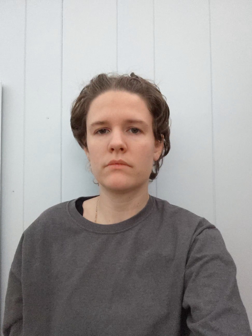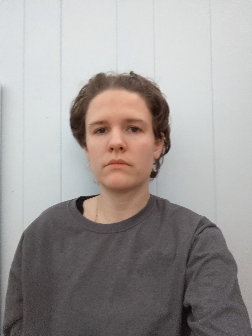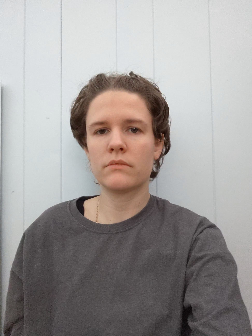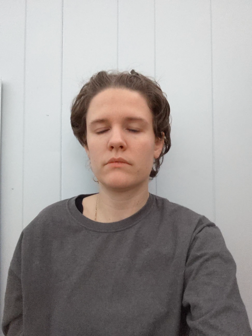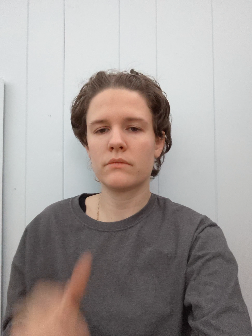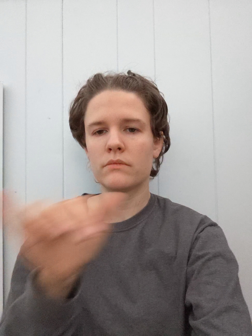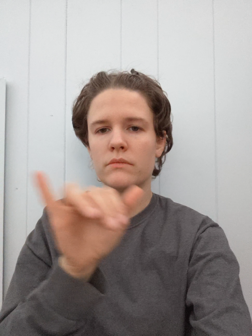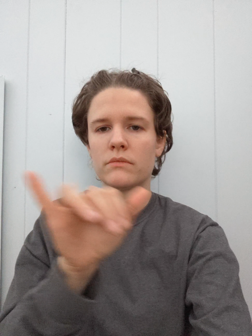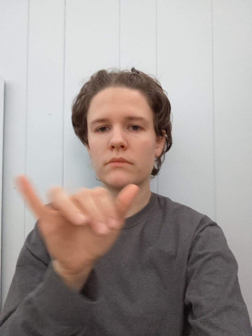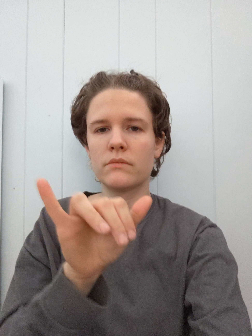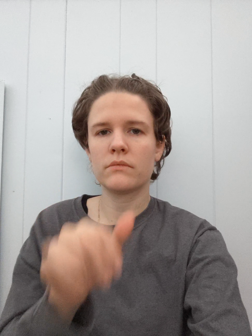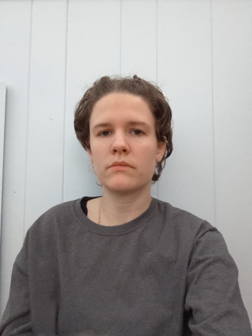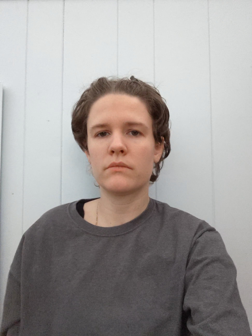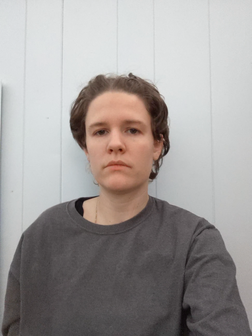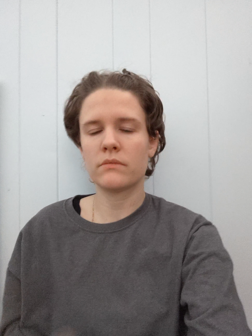same